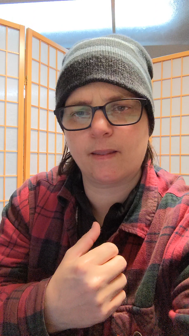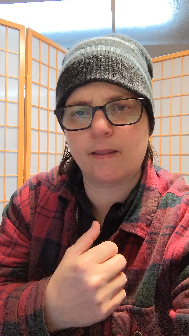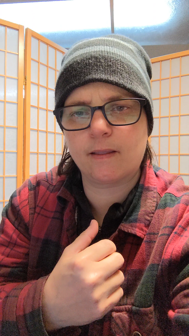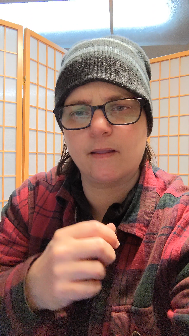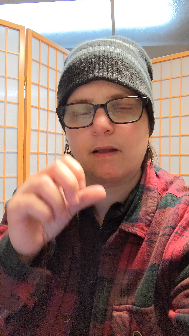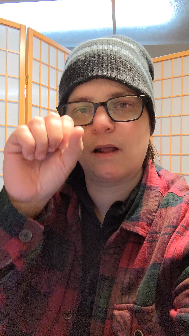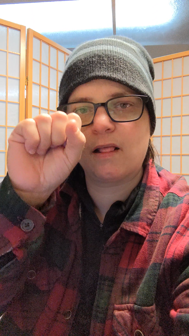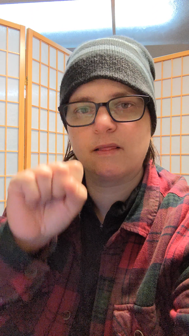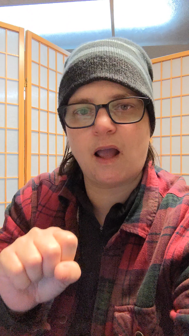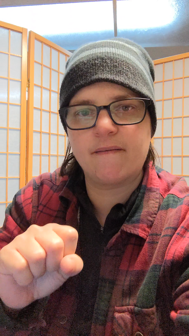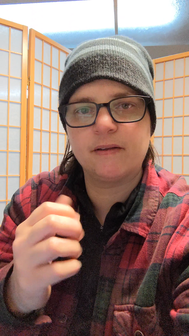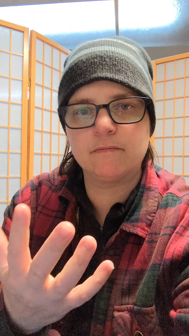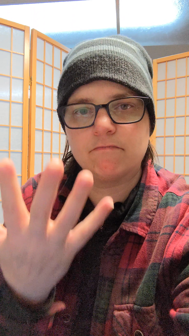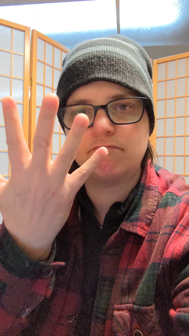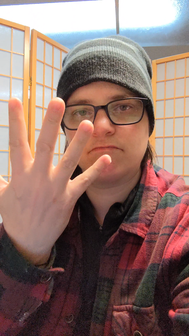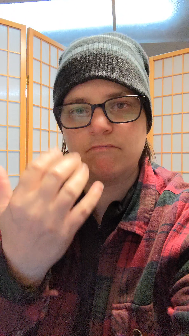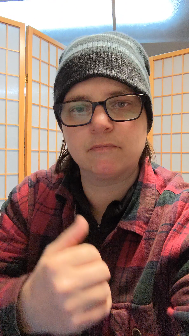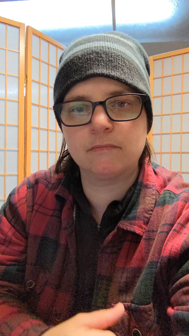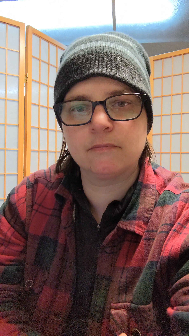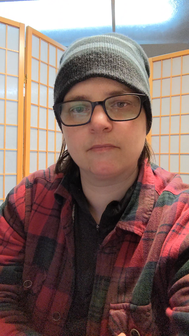gloves